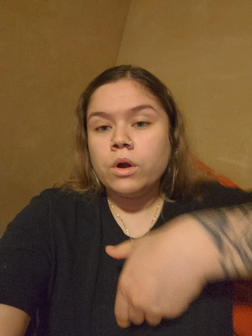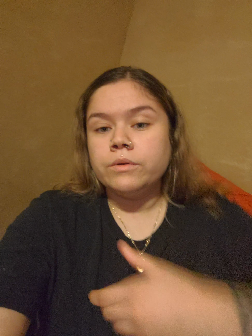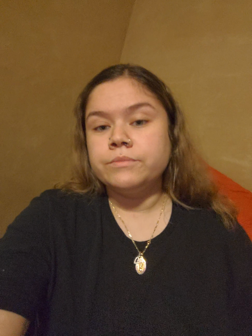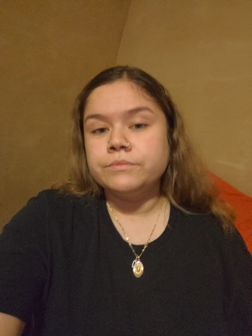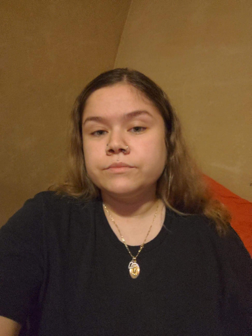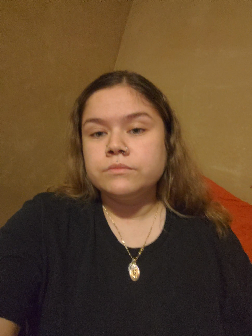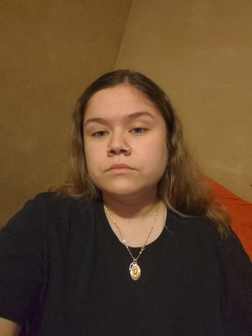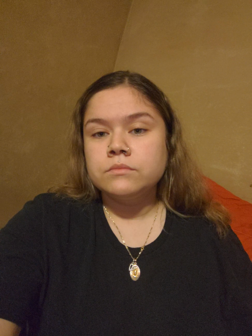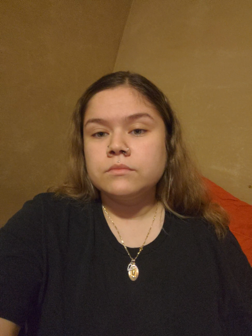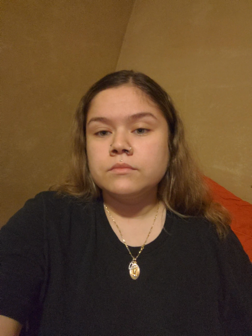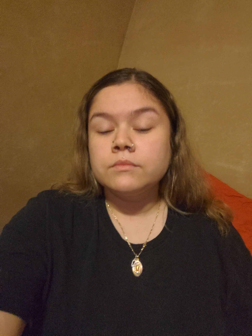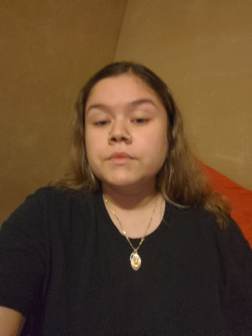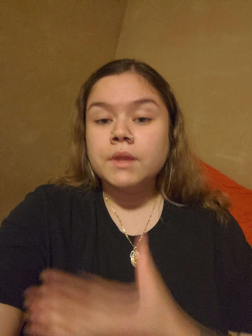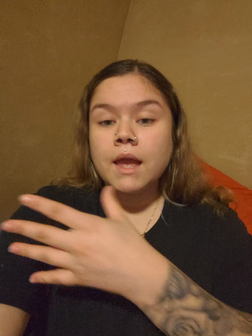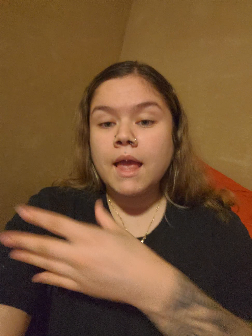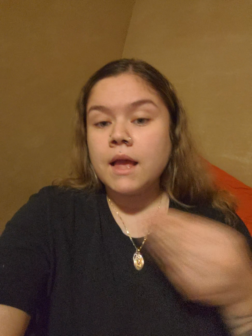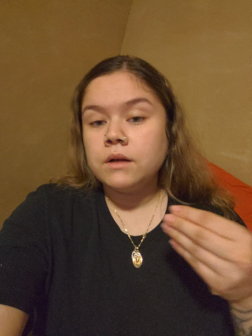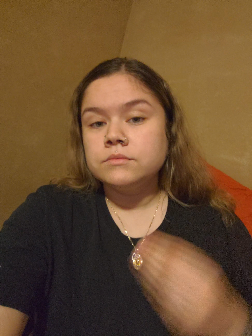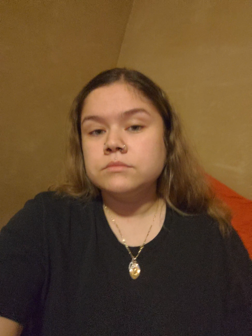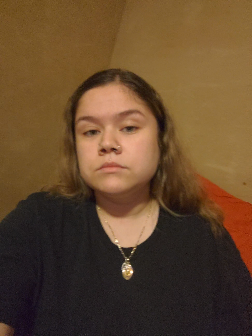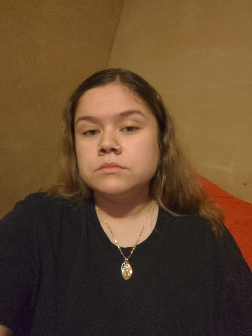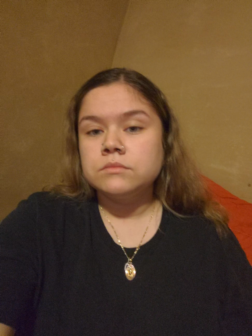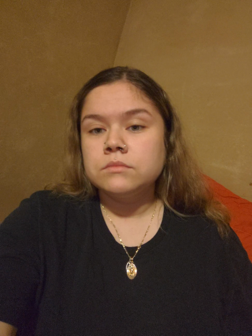and